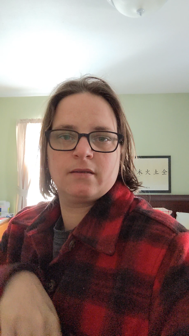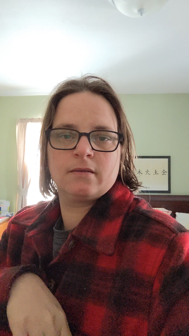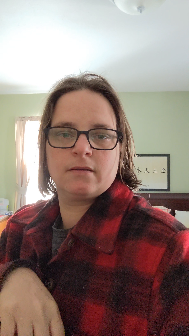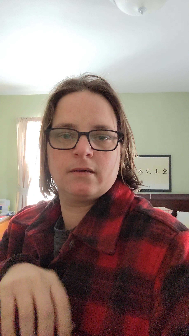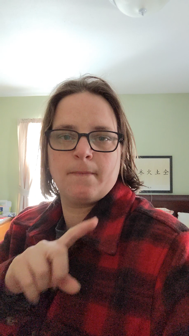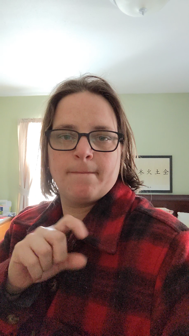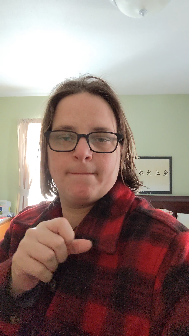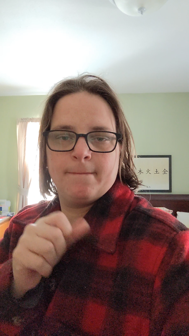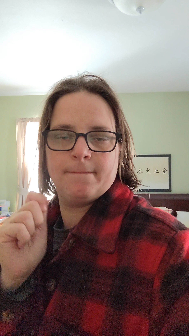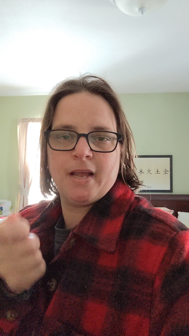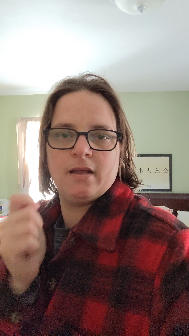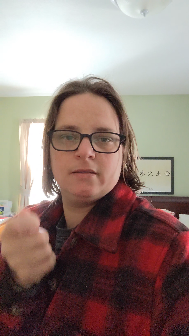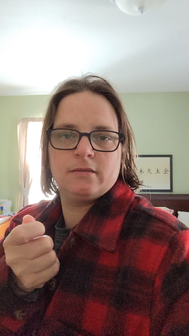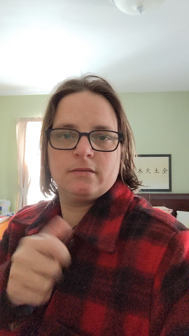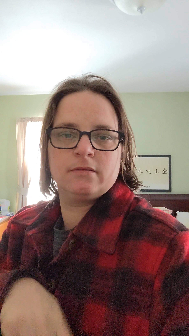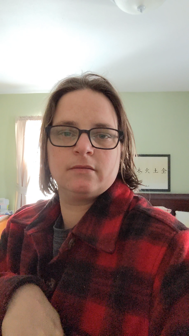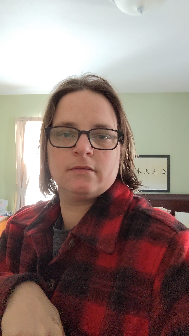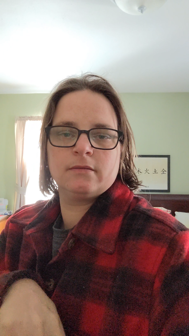bat